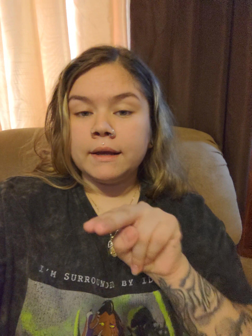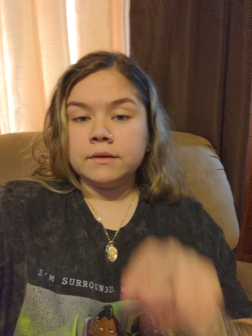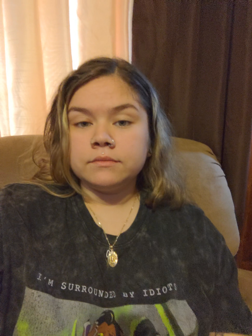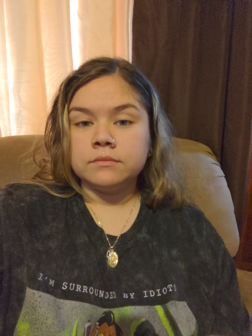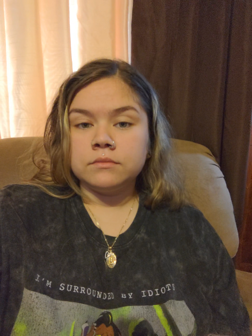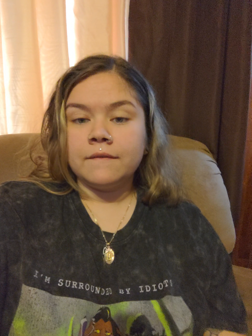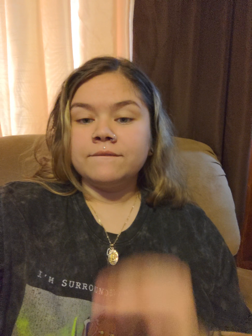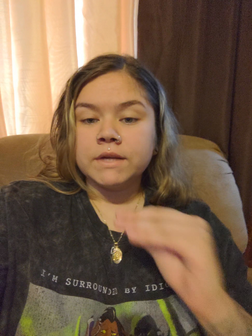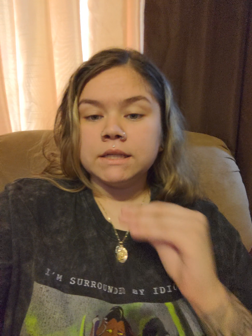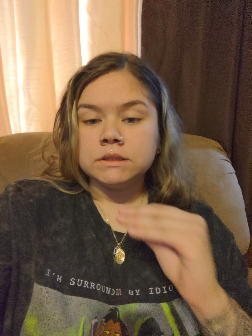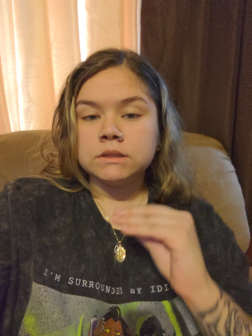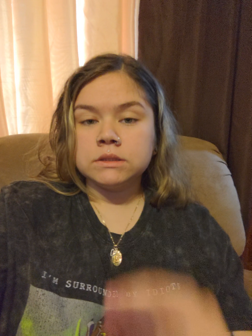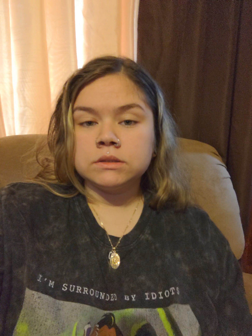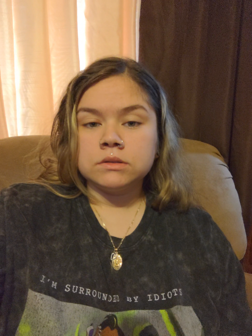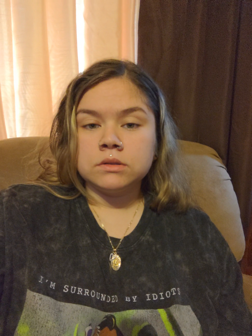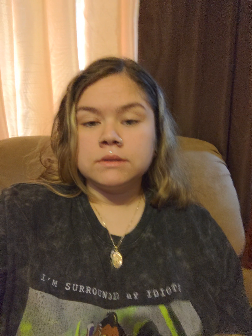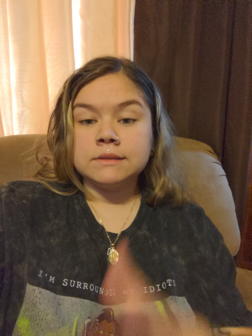fix